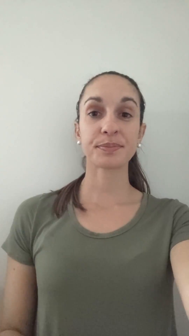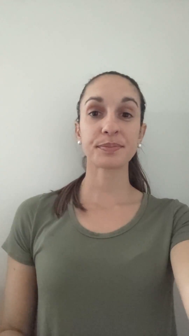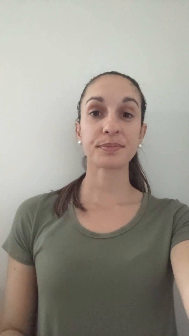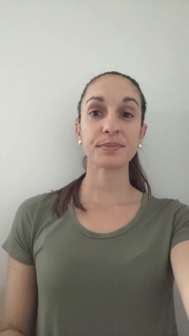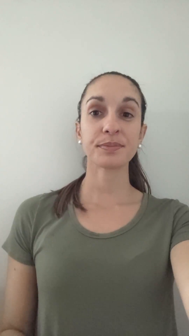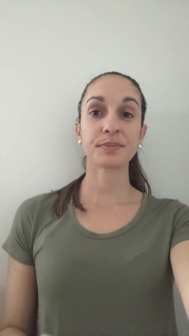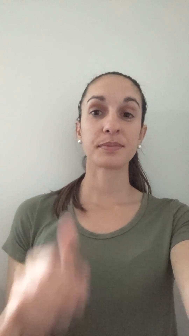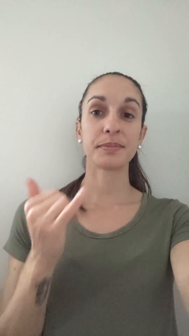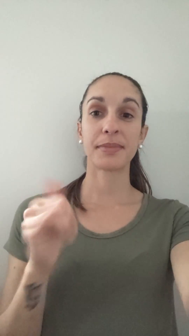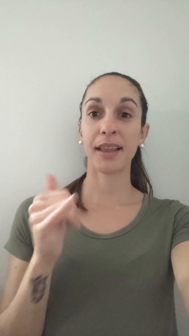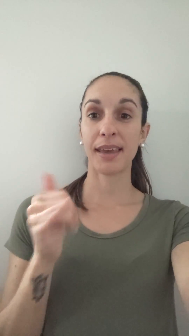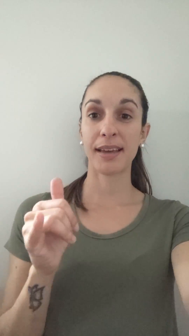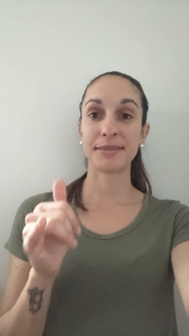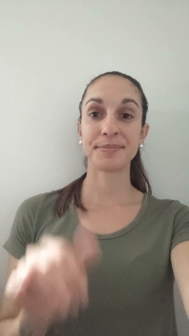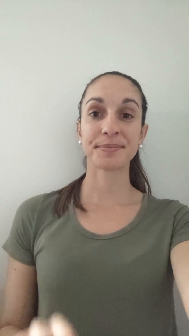play